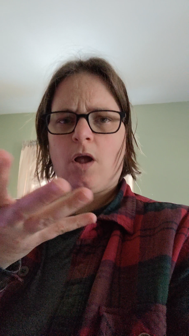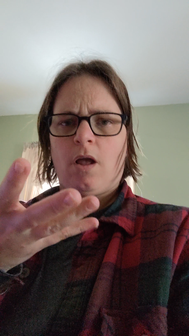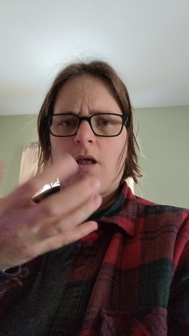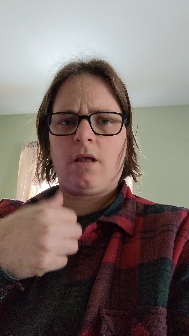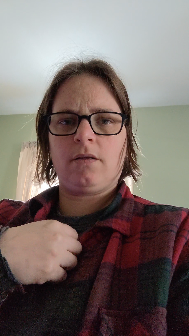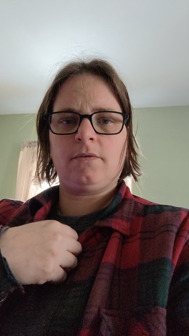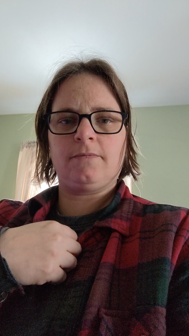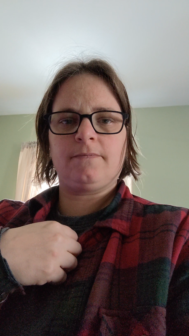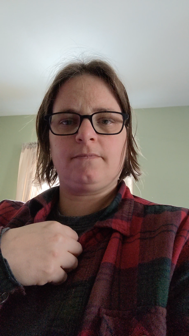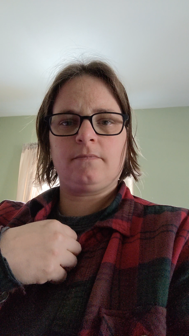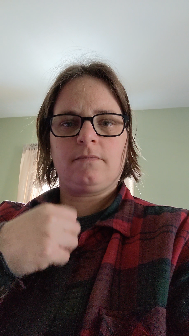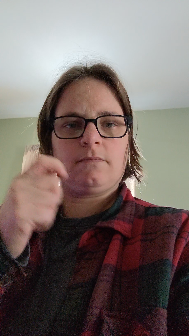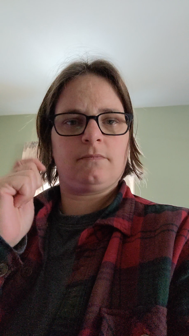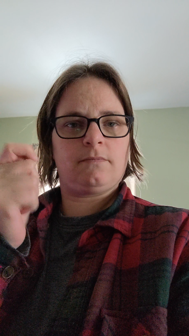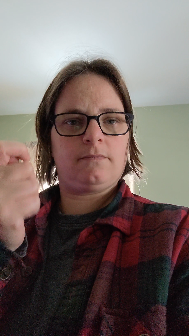bat